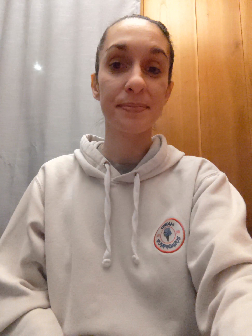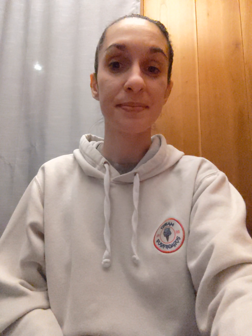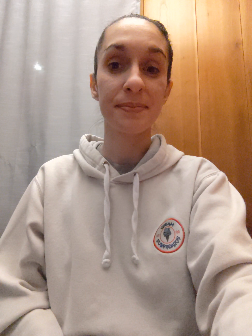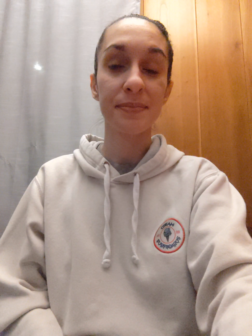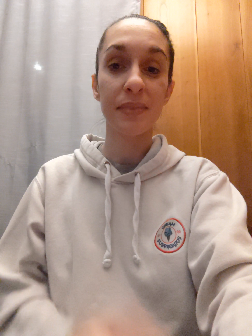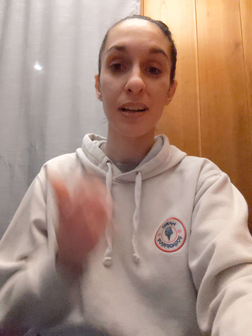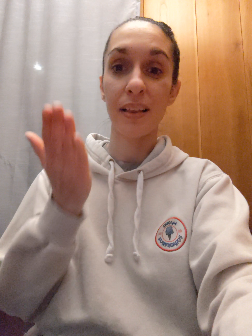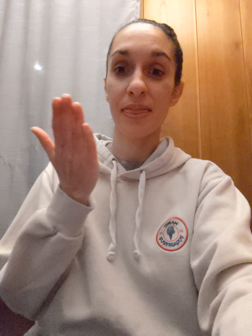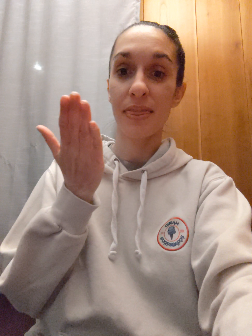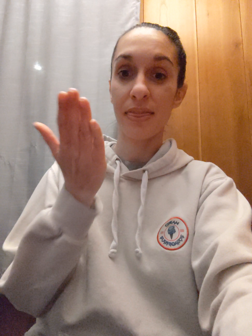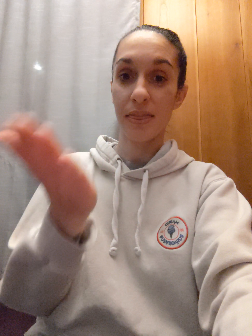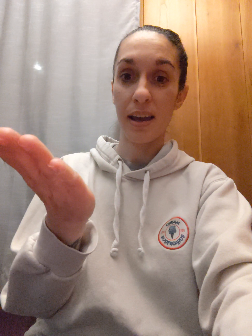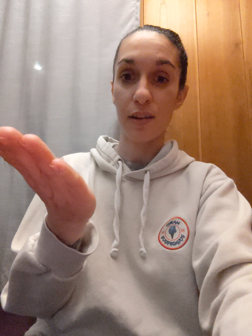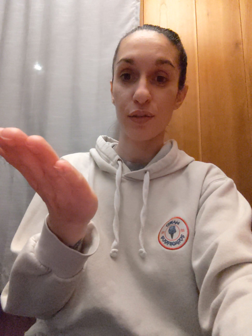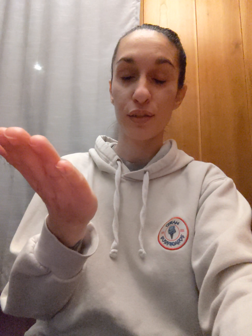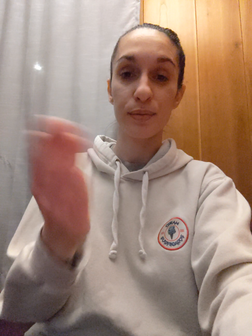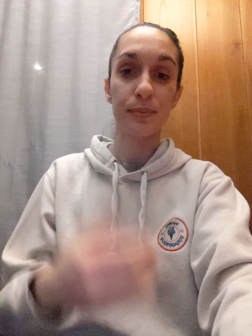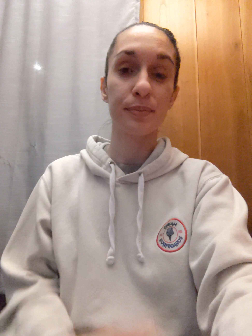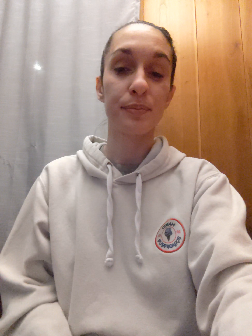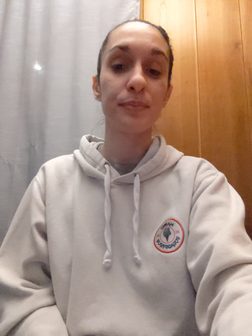there